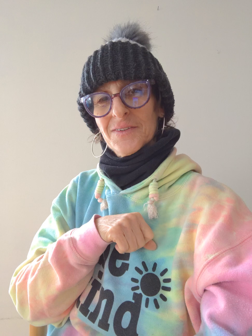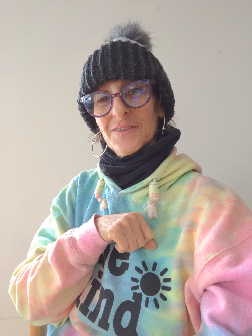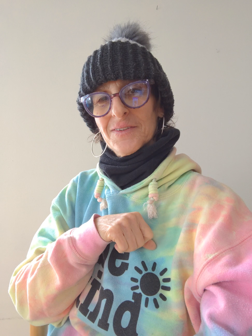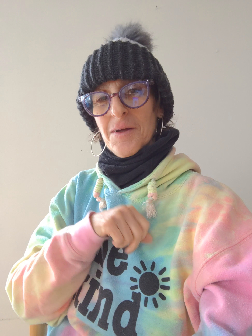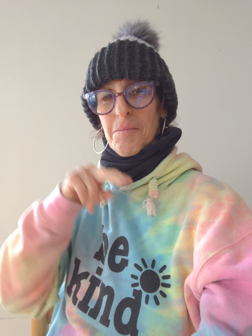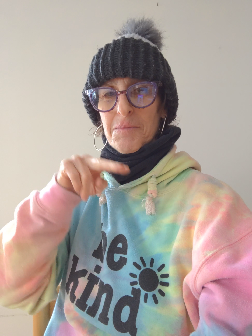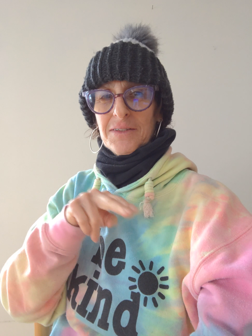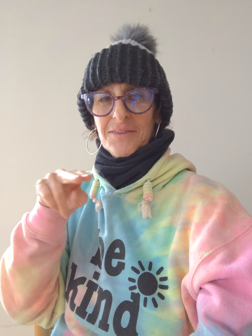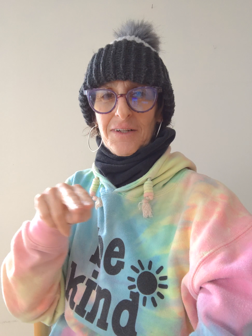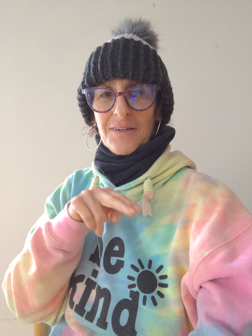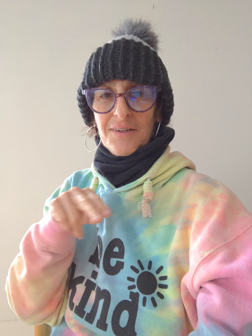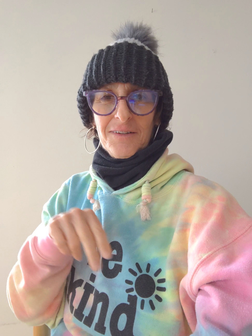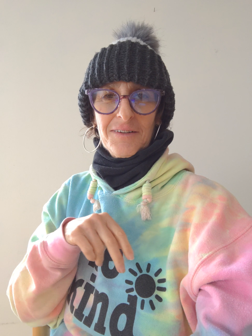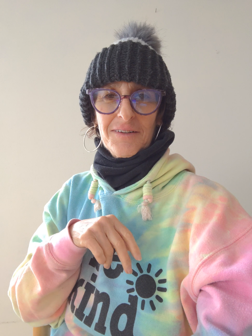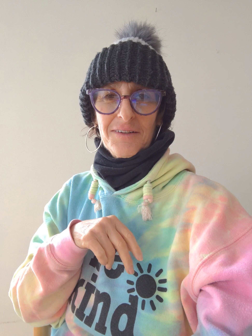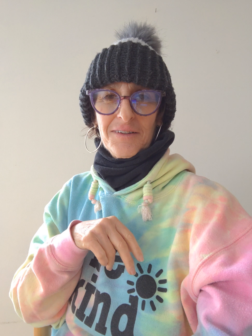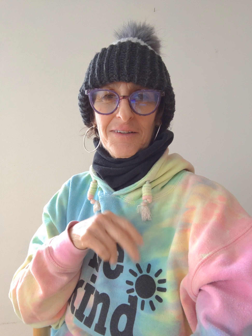puzzle